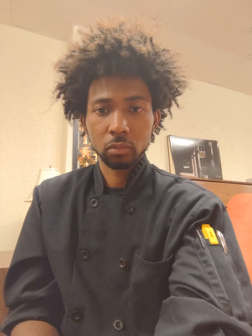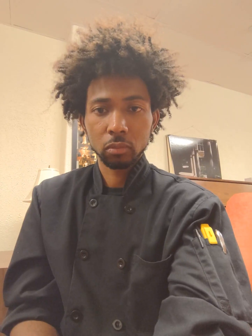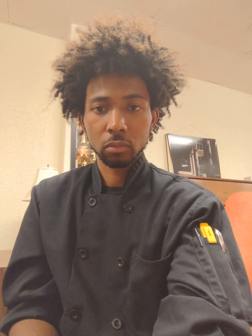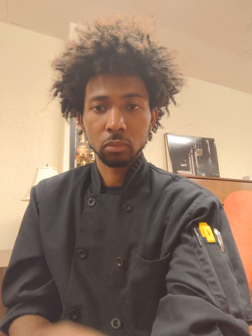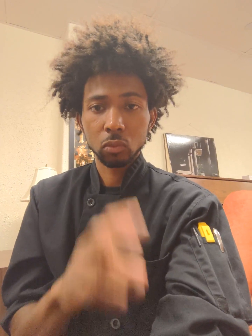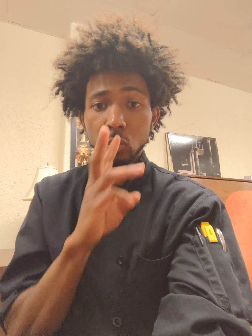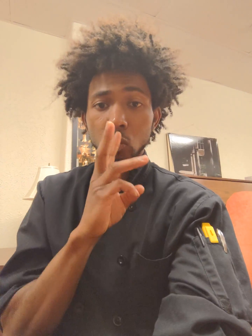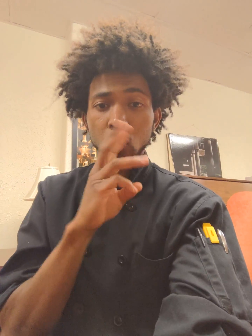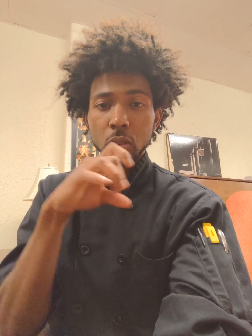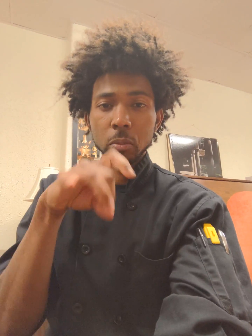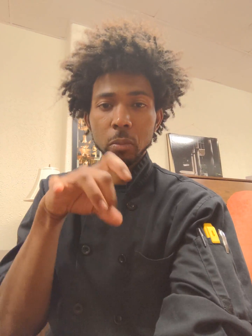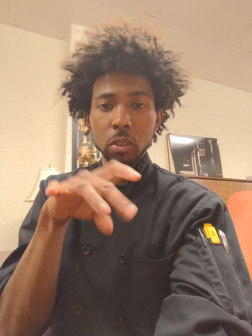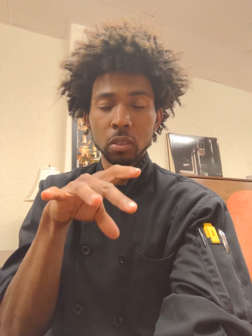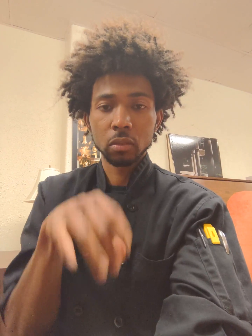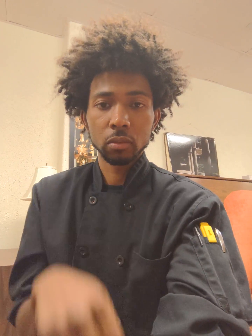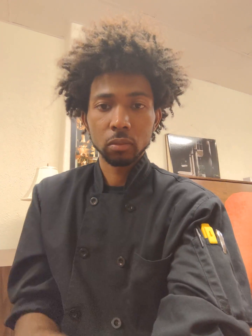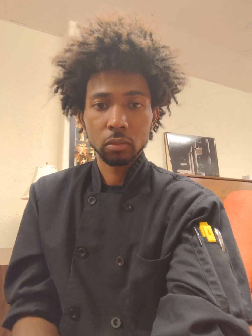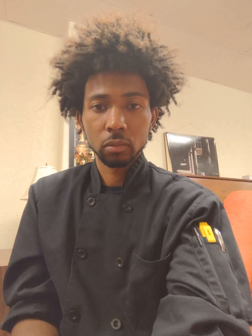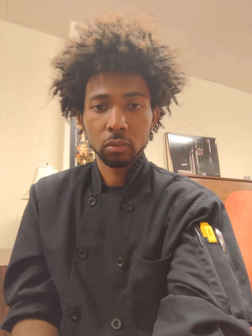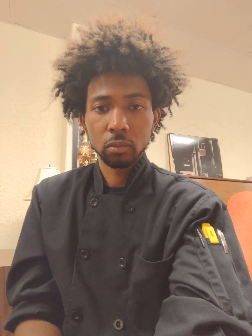melon